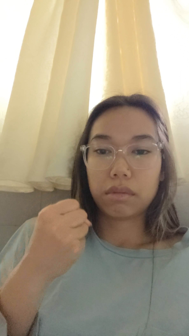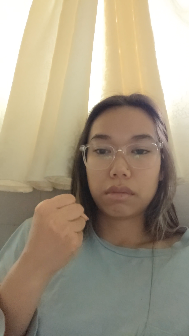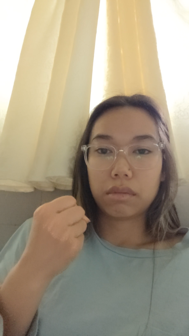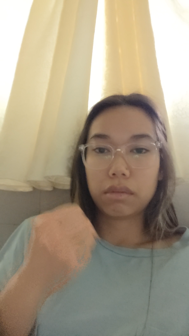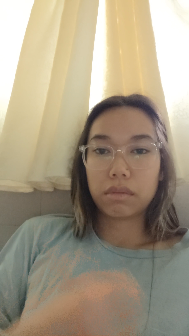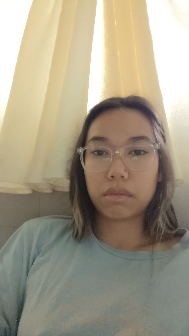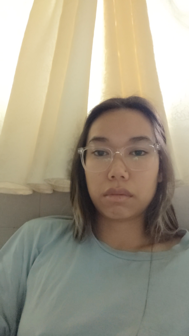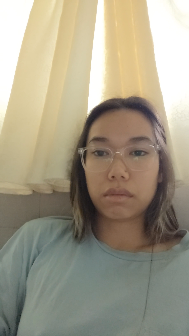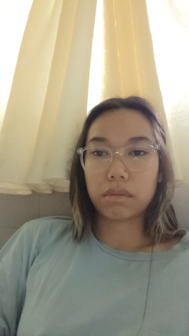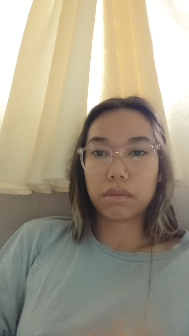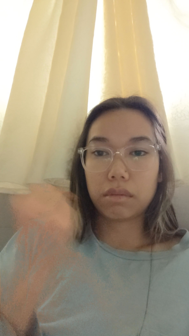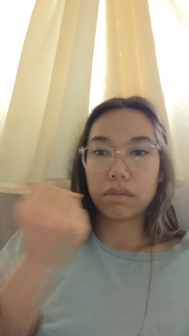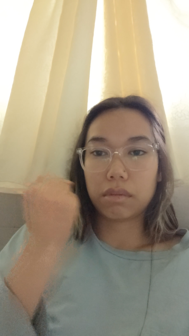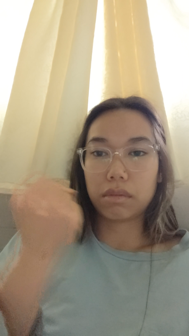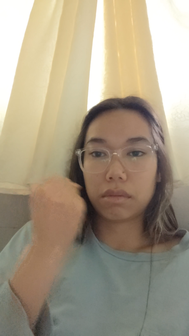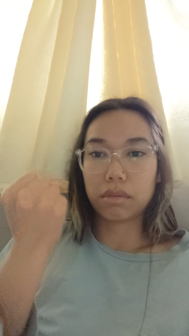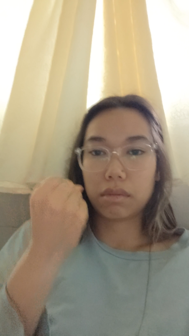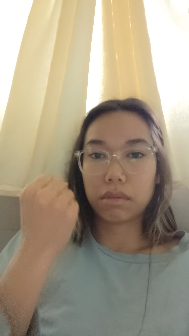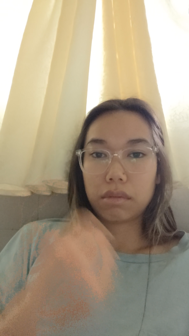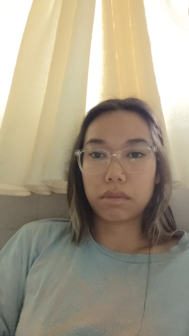hold